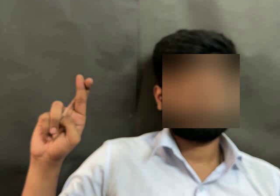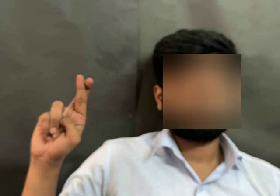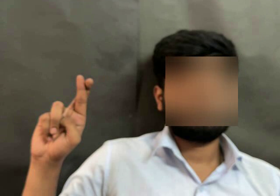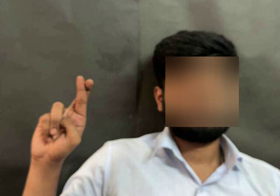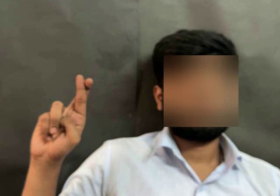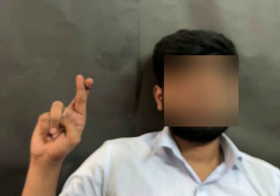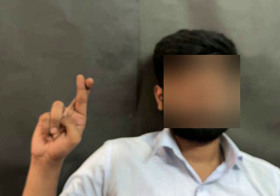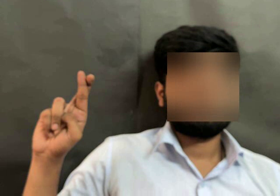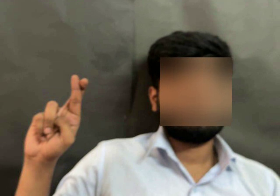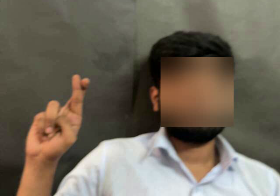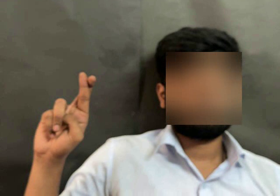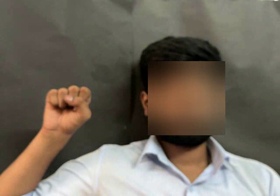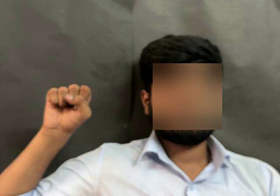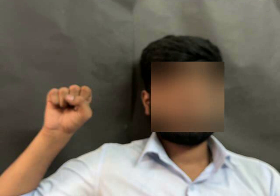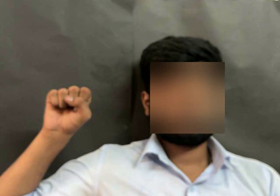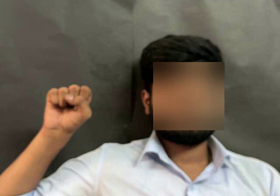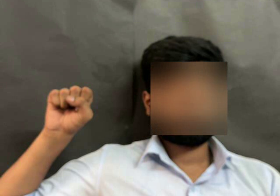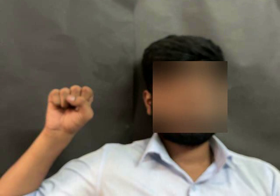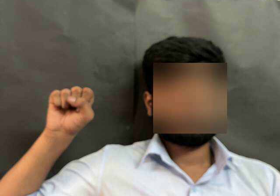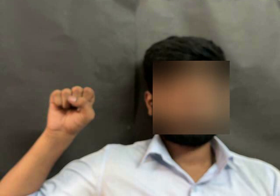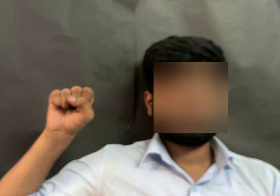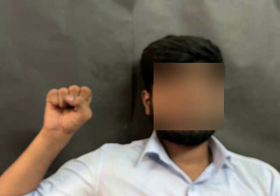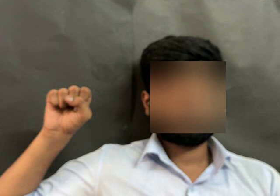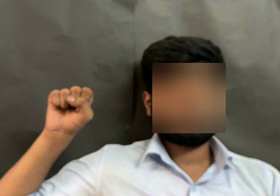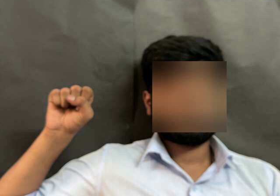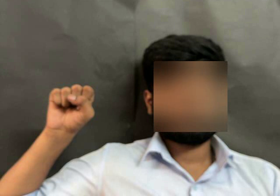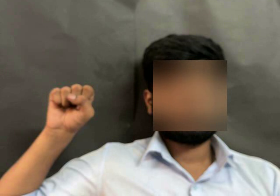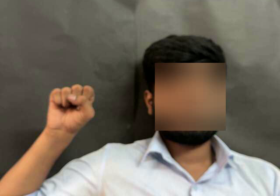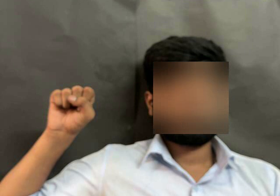S